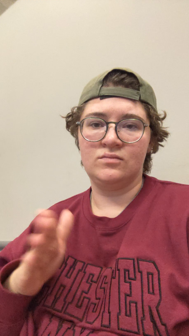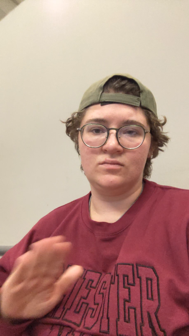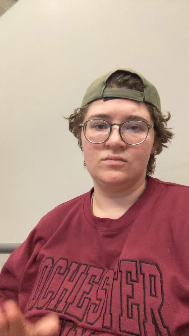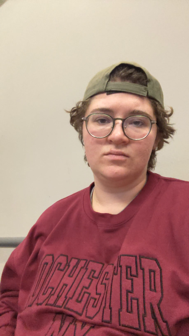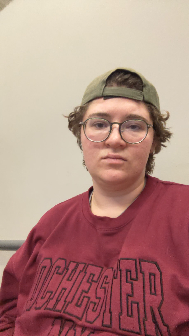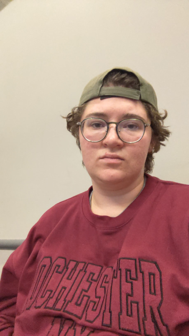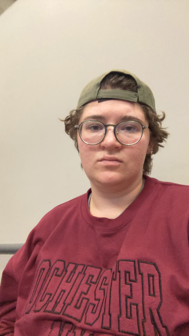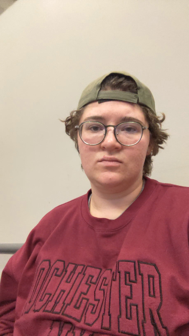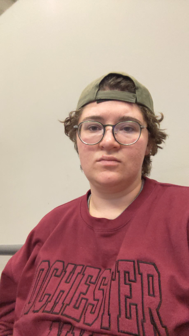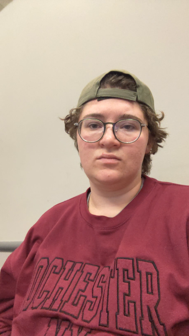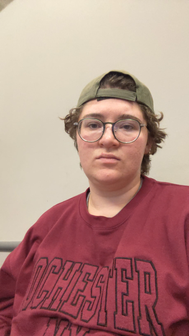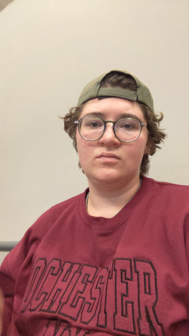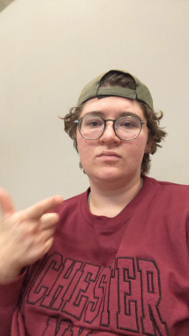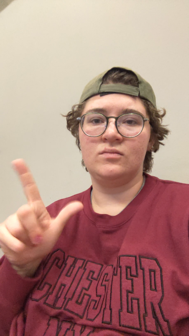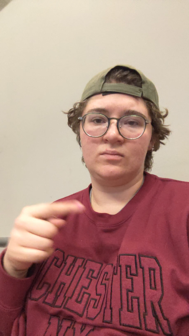let me